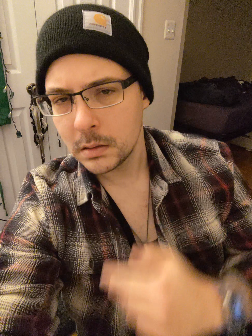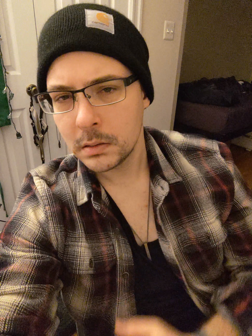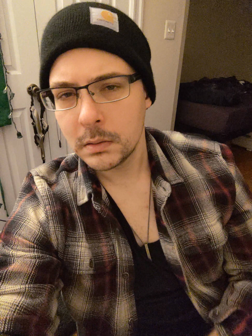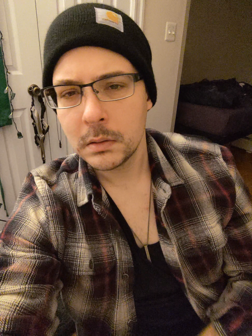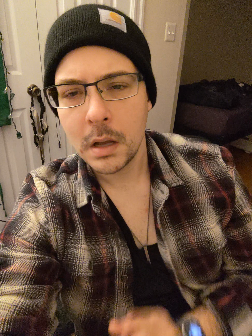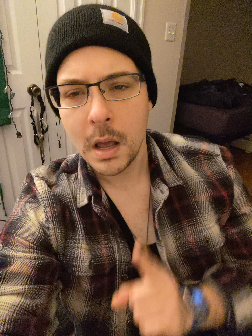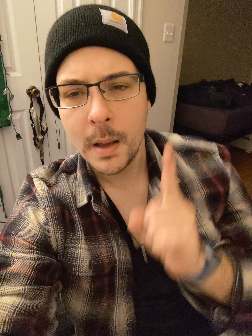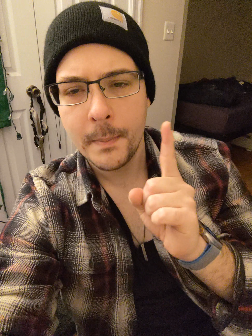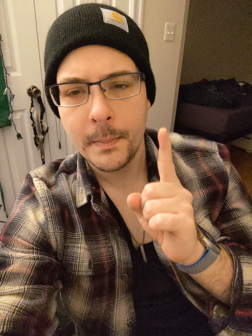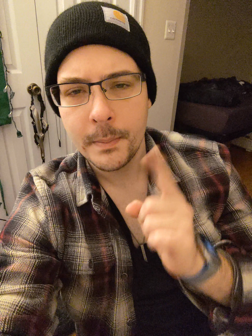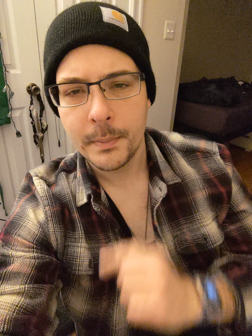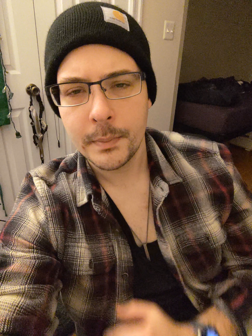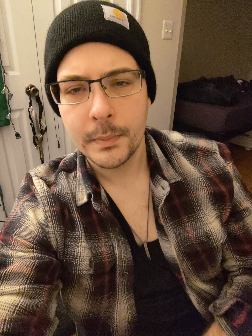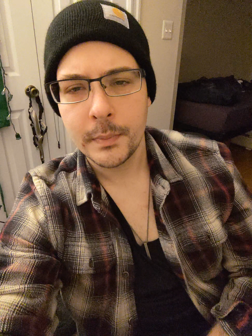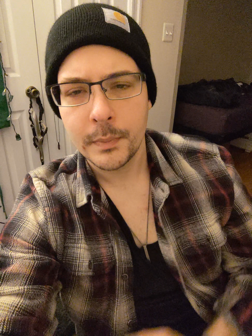up